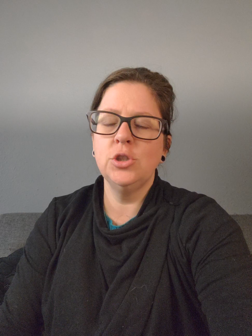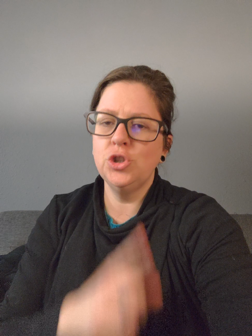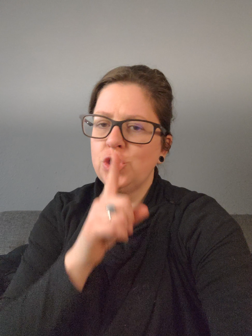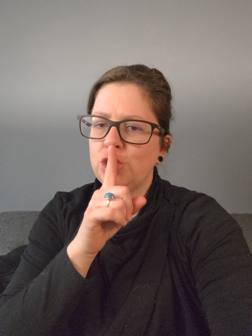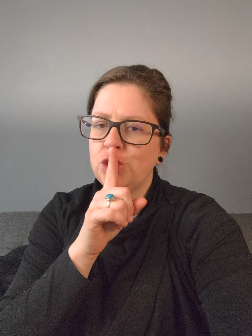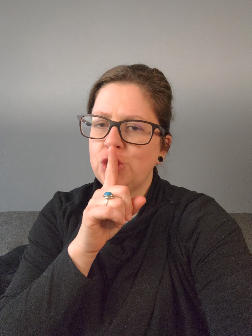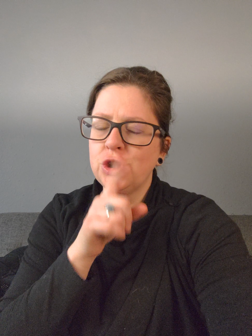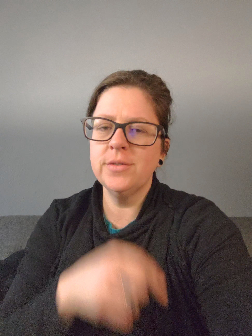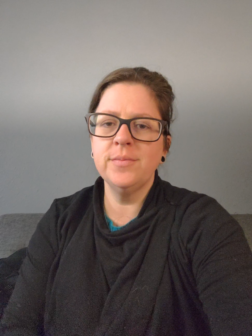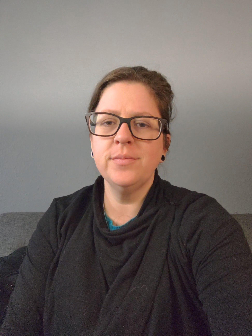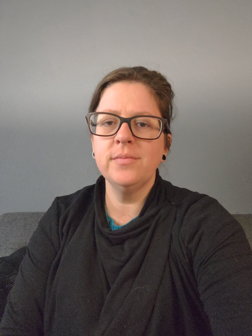shhh